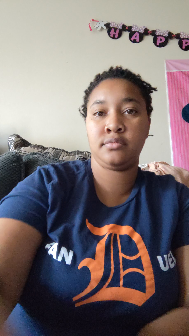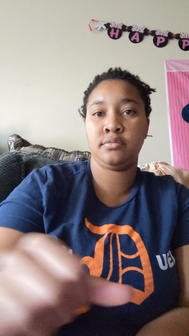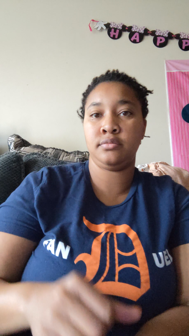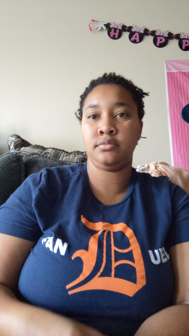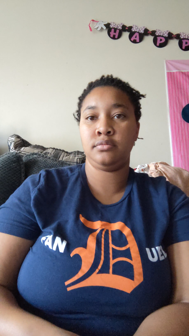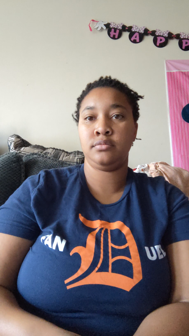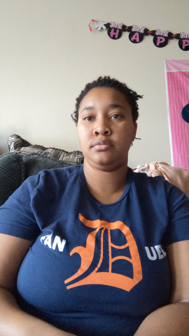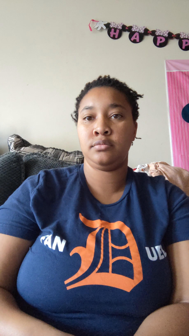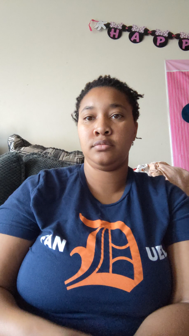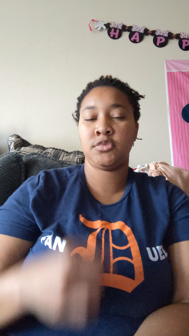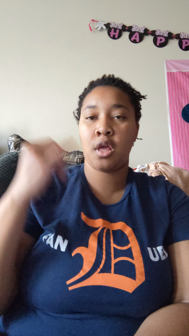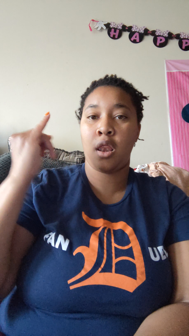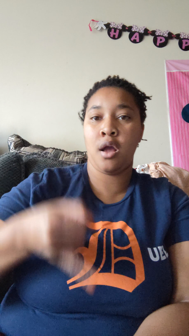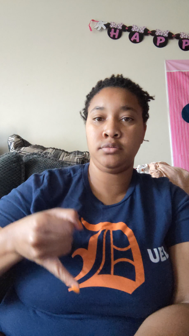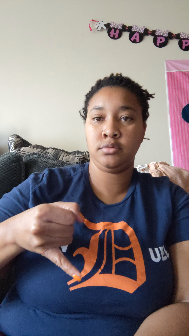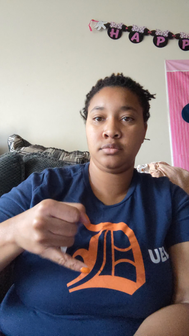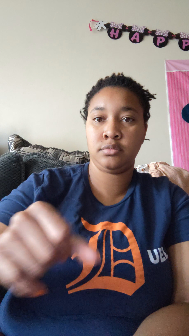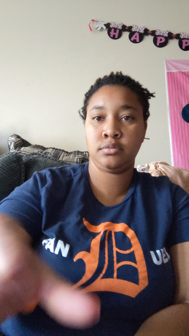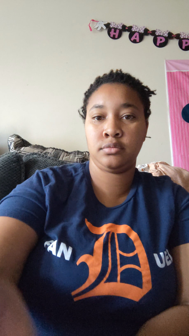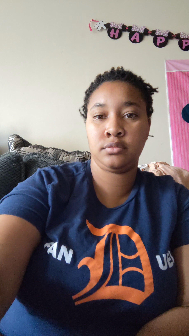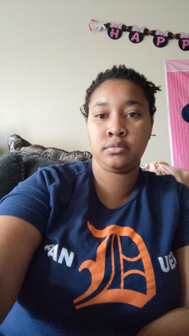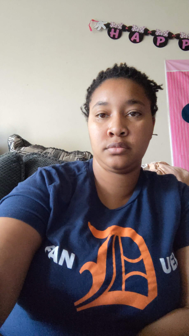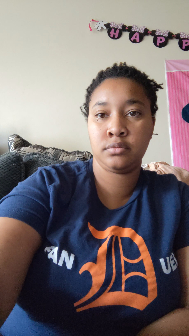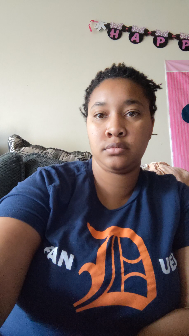last